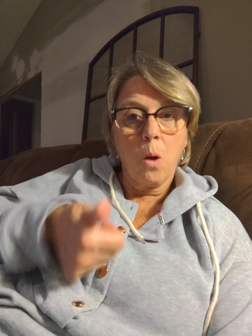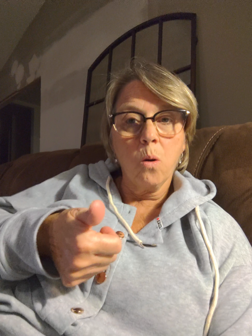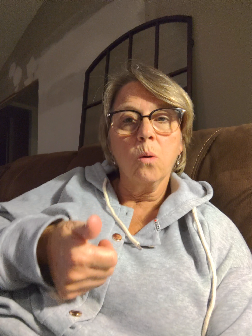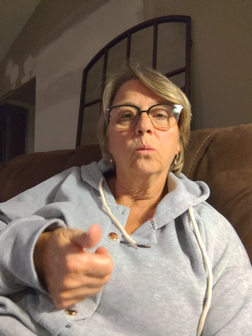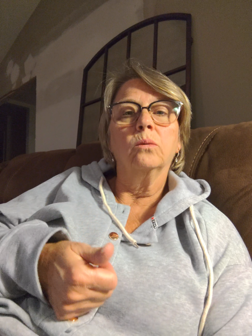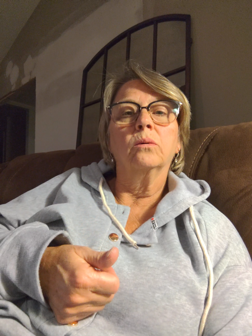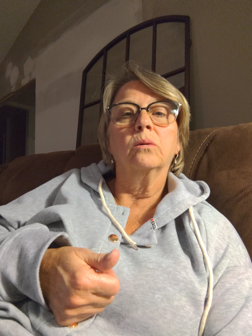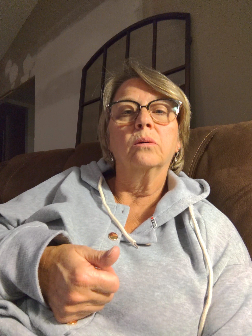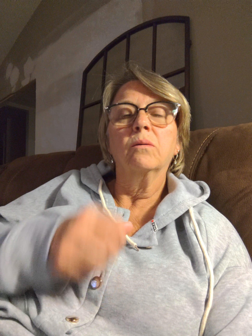tomorrow